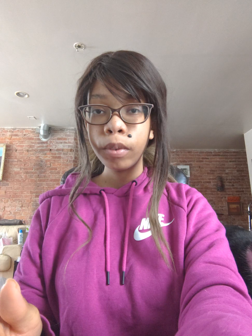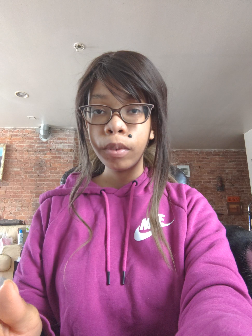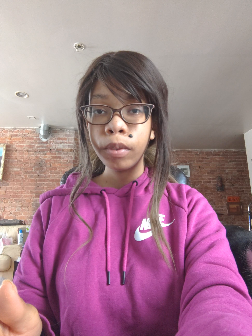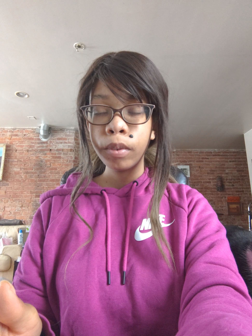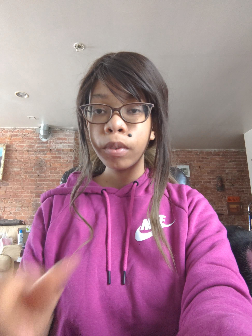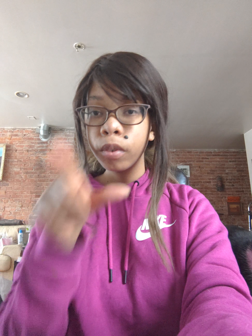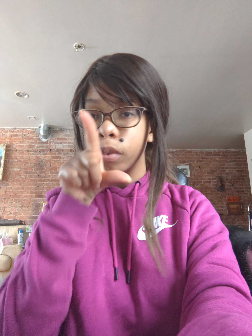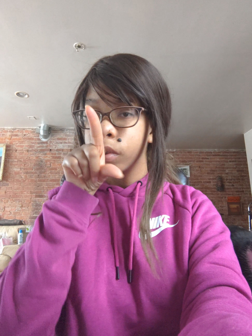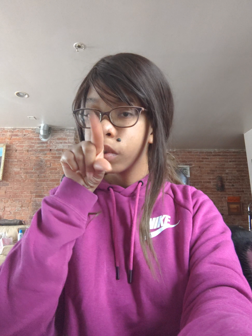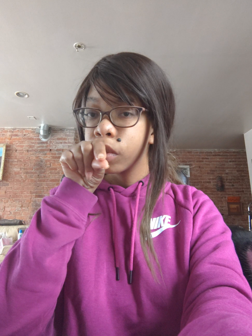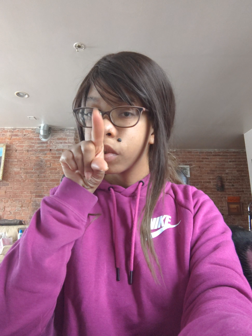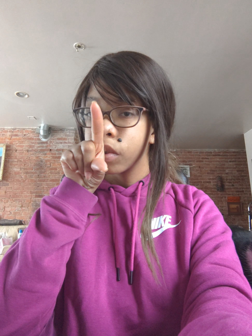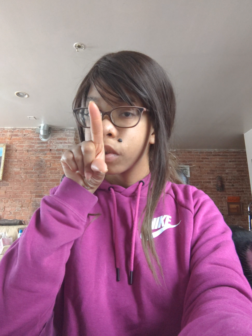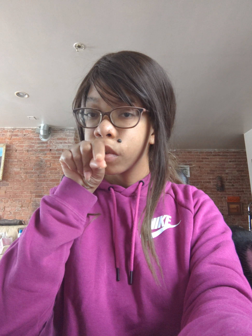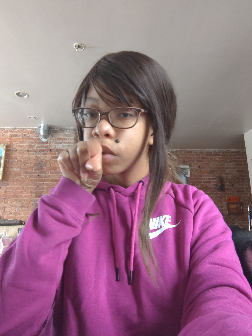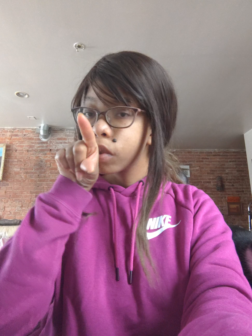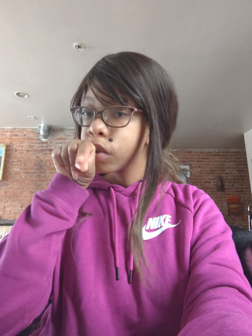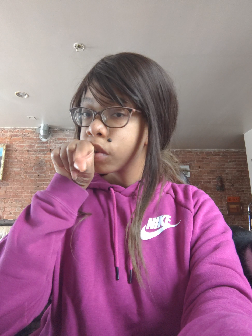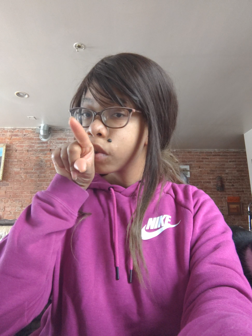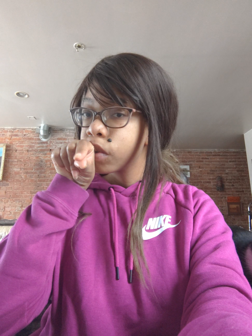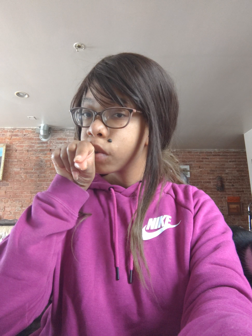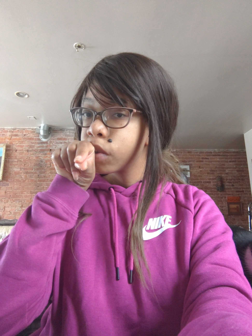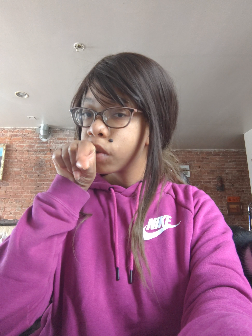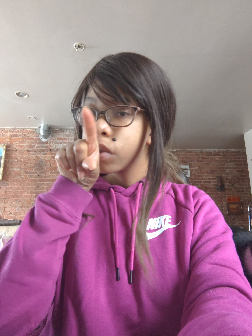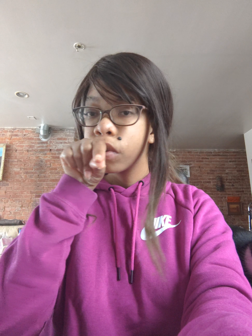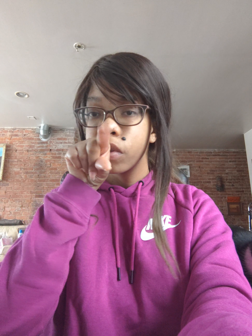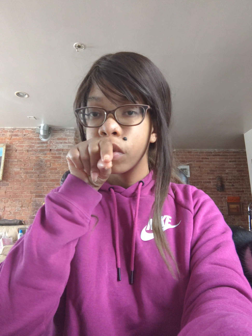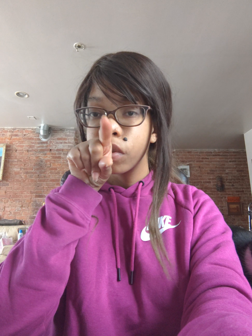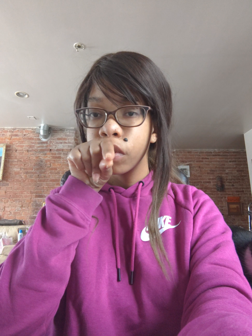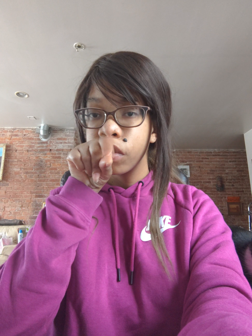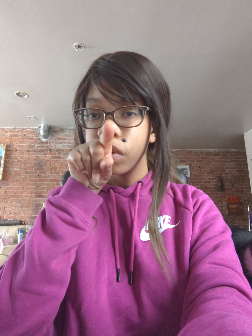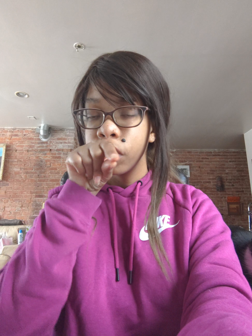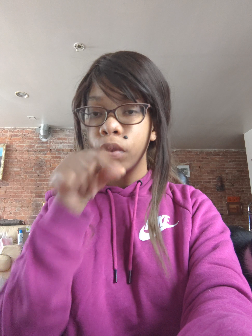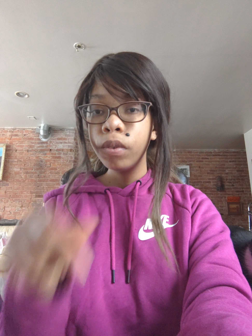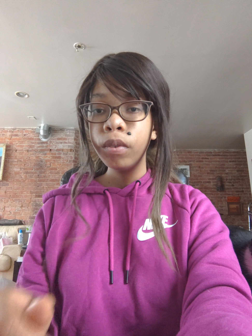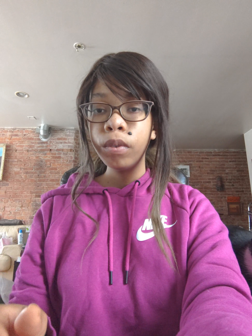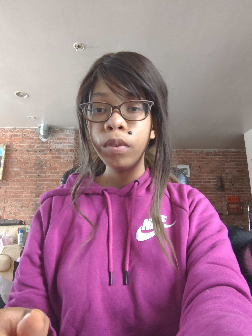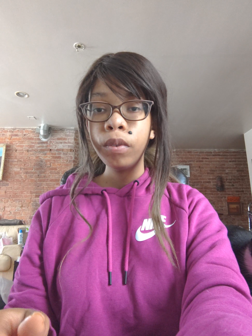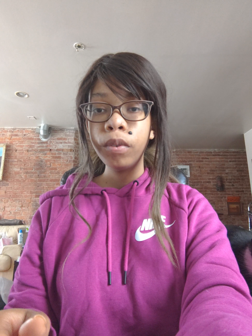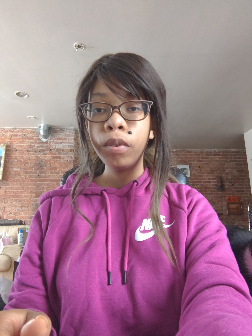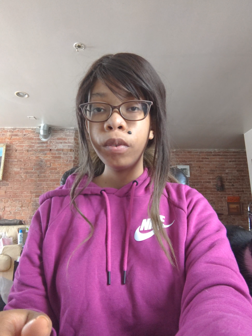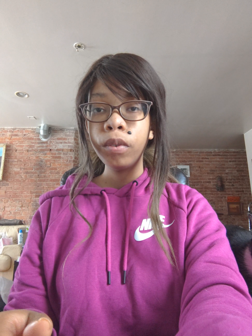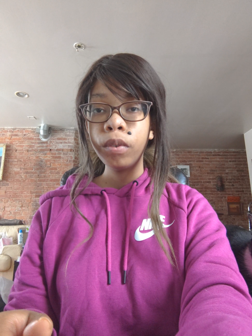bird